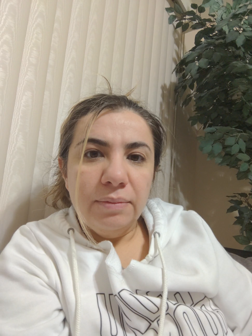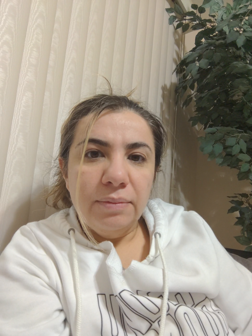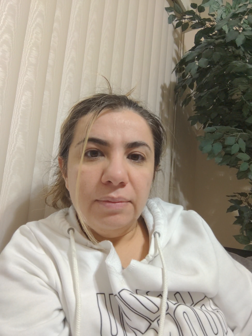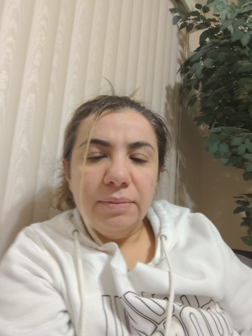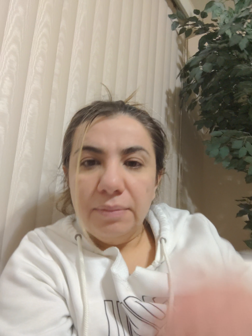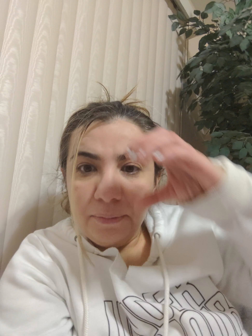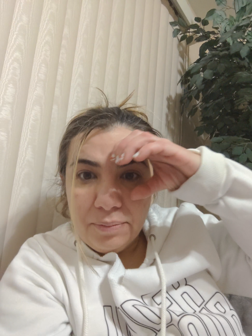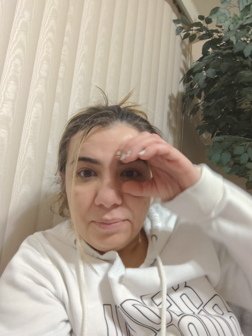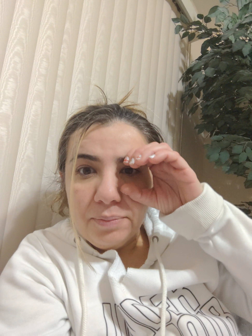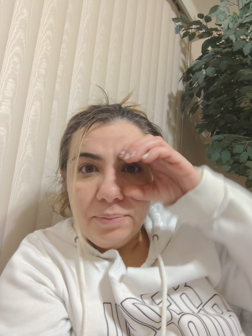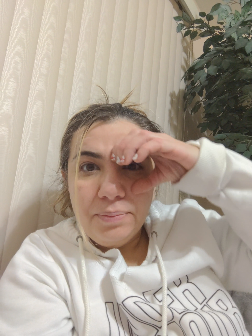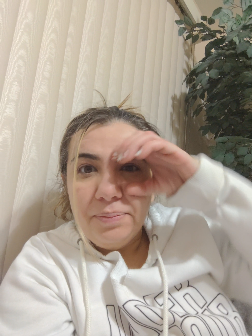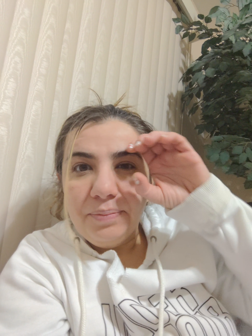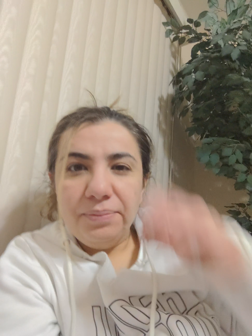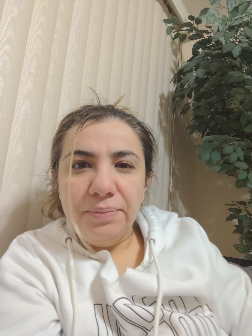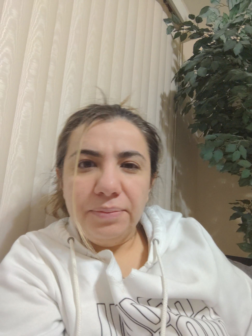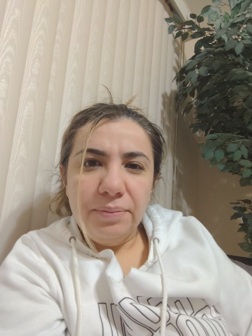owl